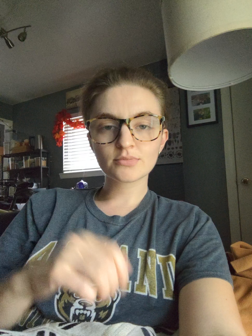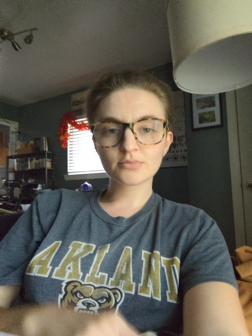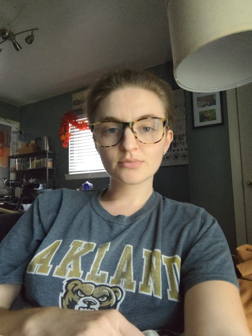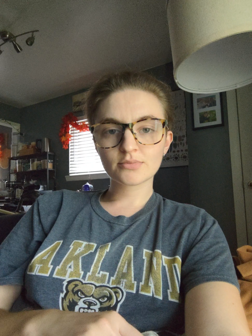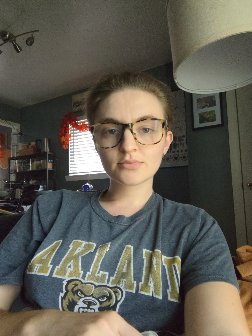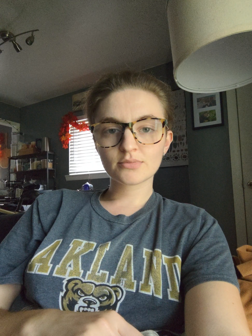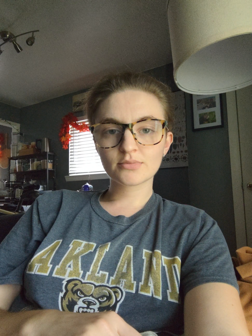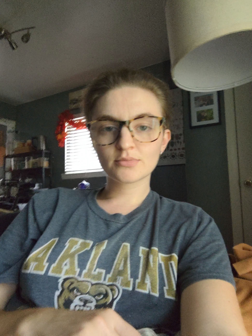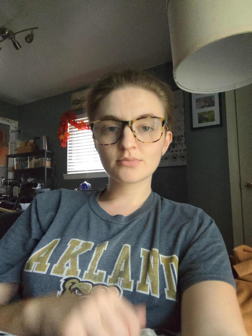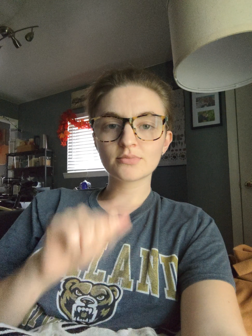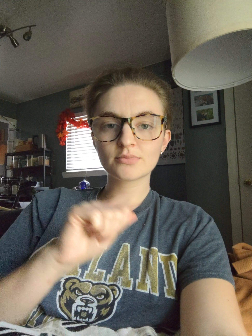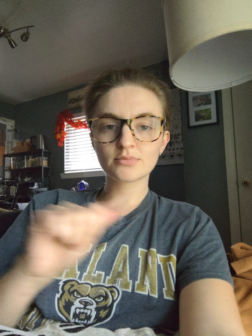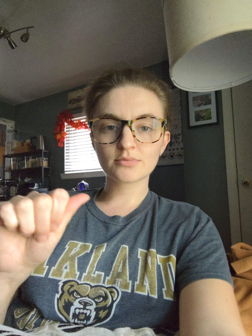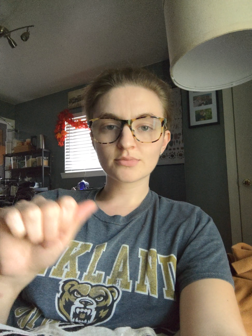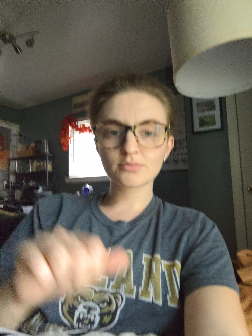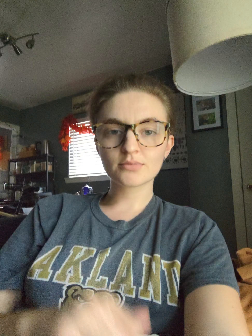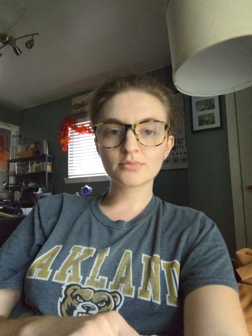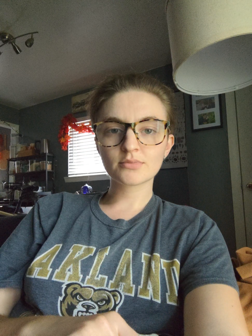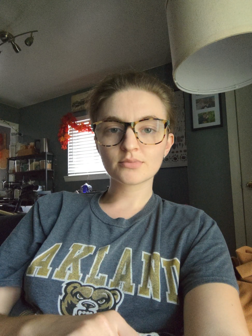a